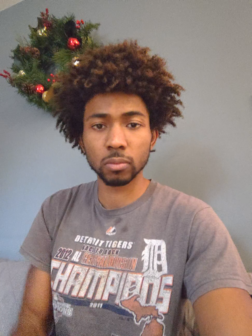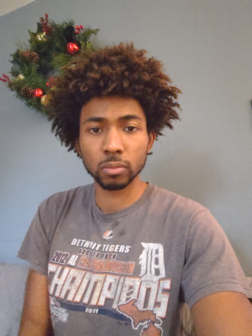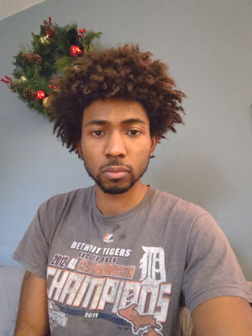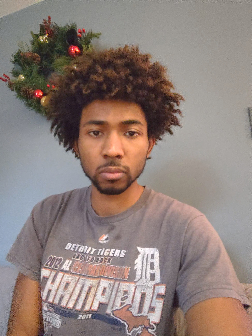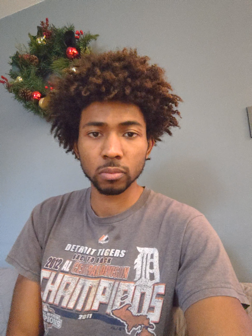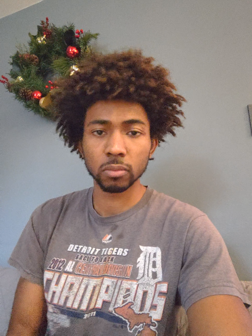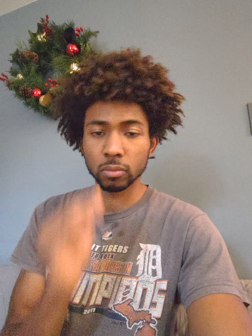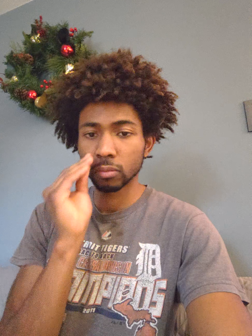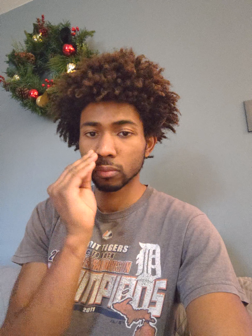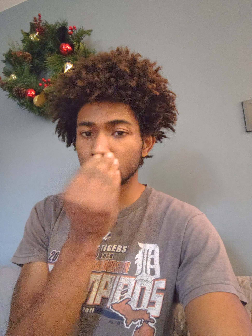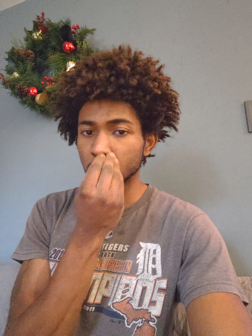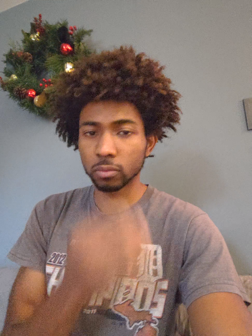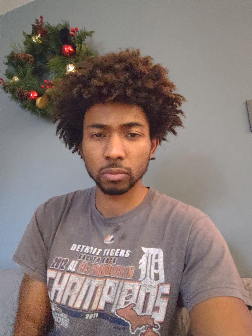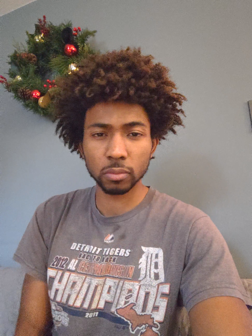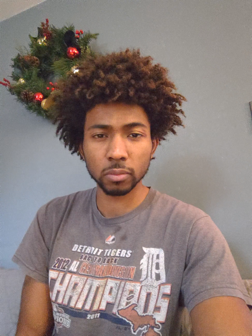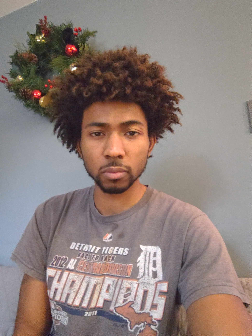flower